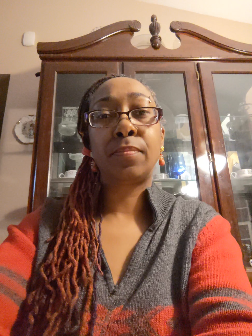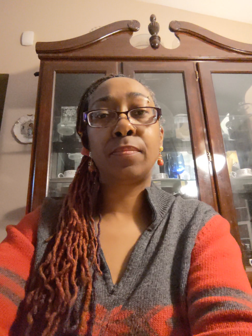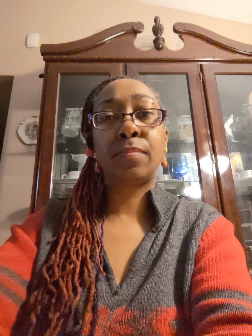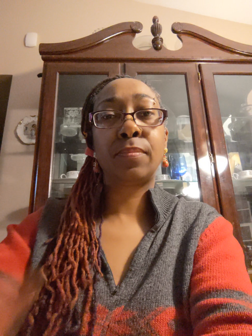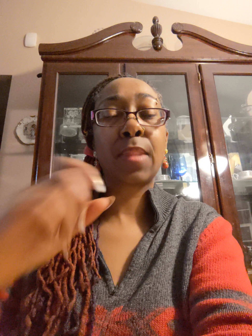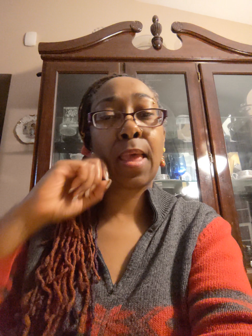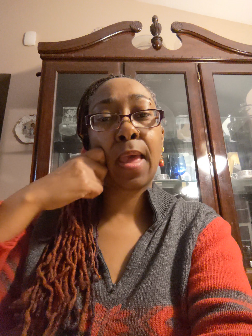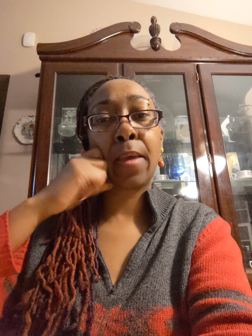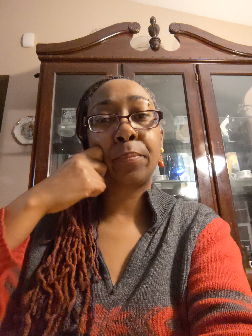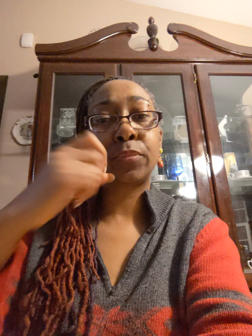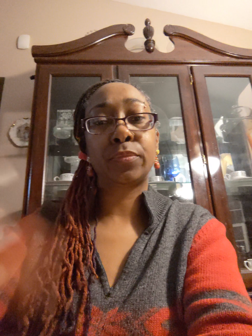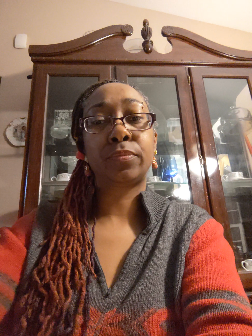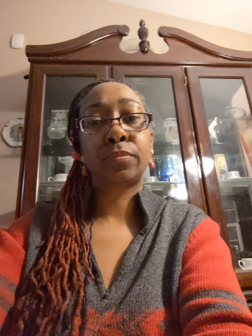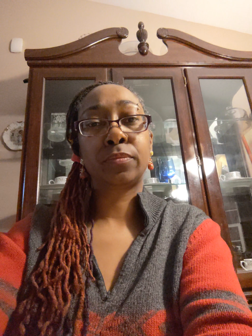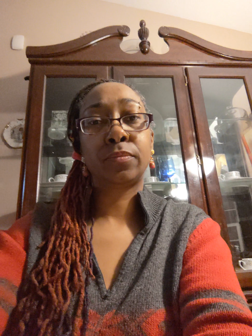apple